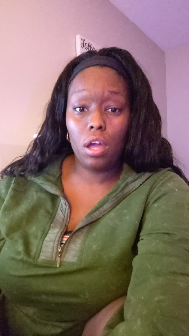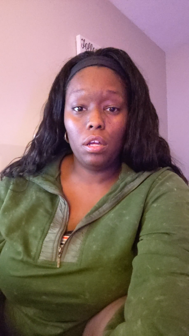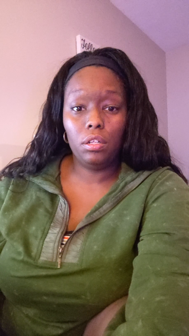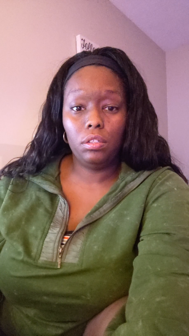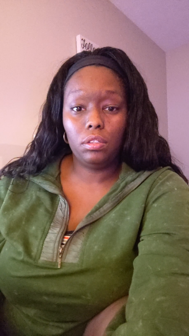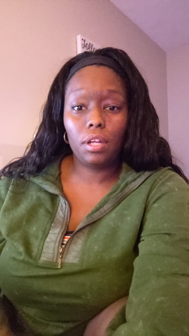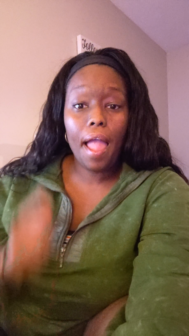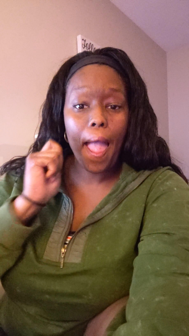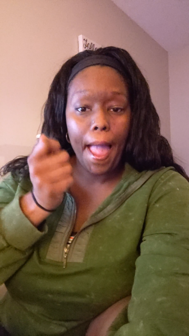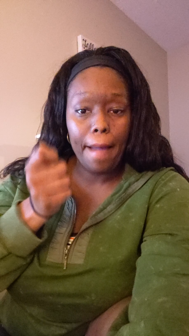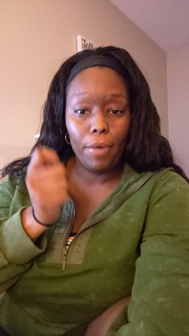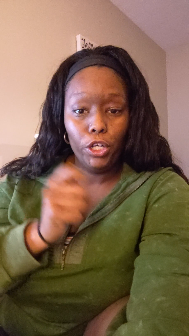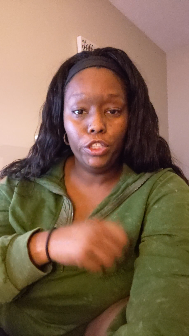hammer